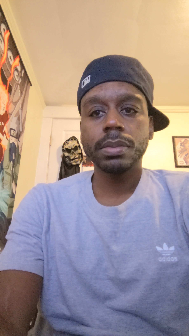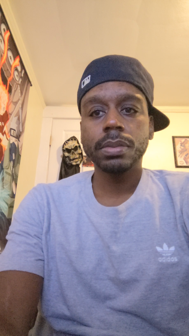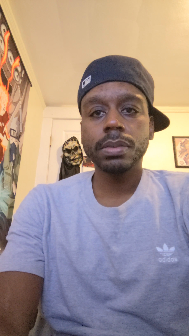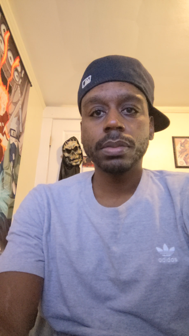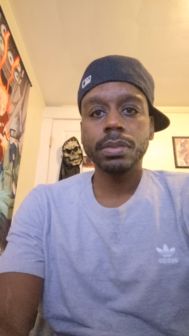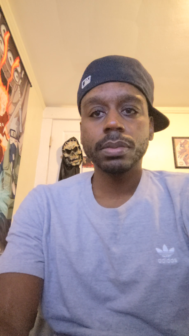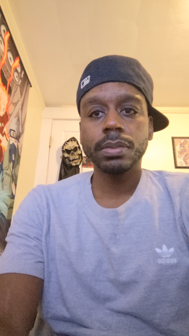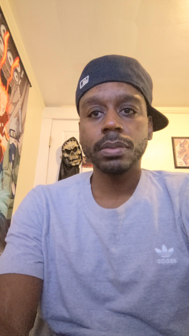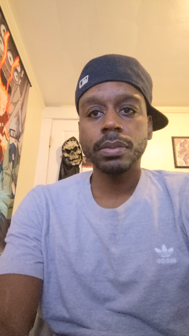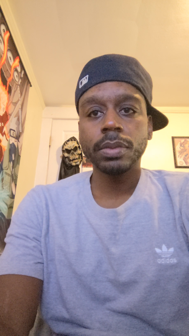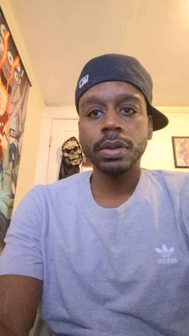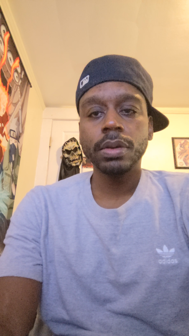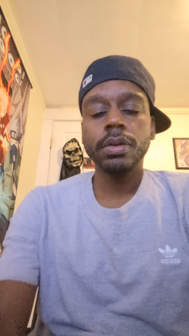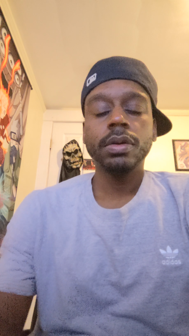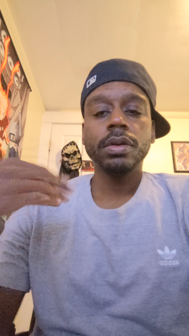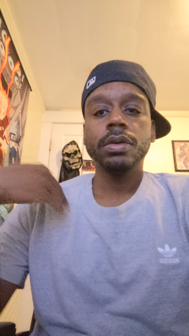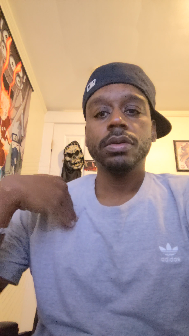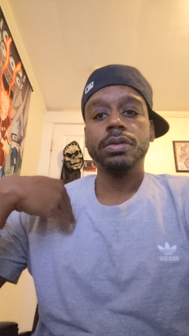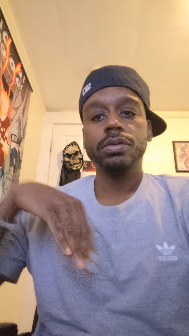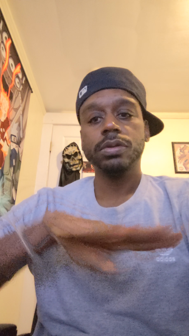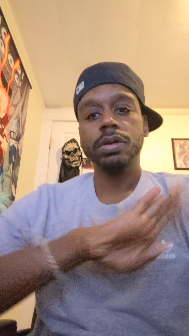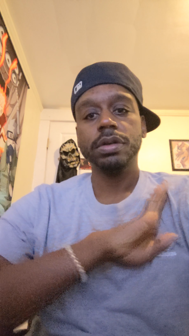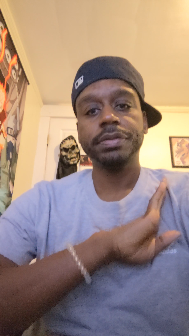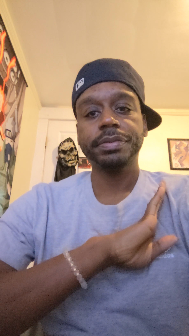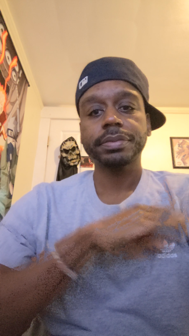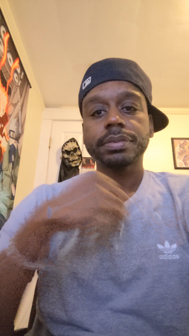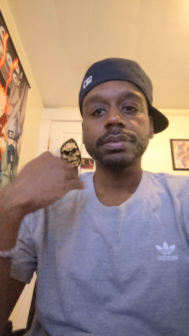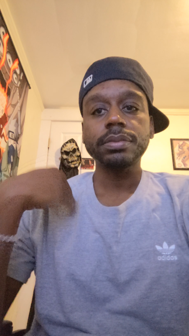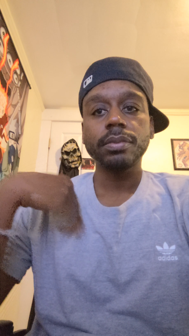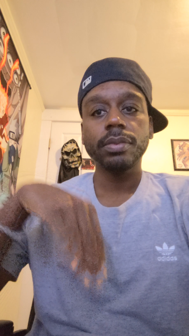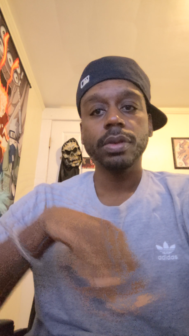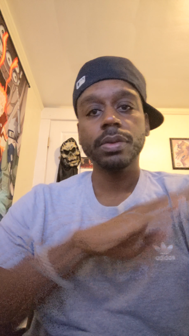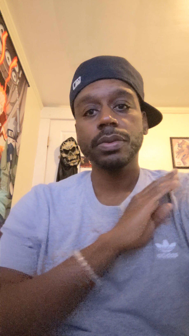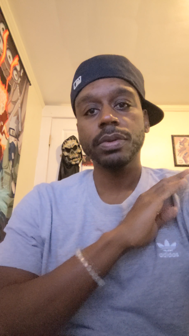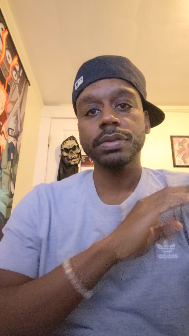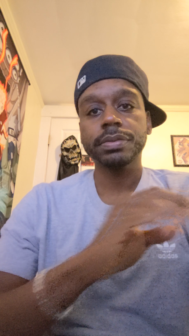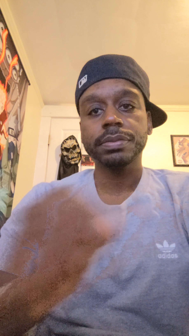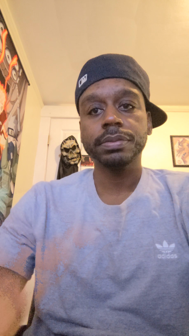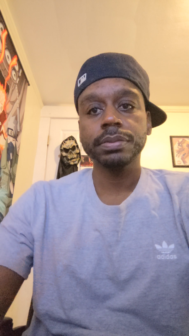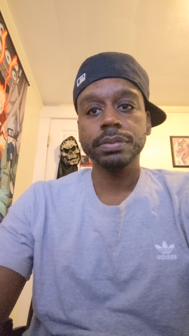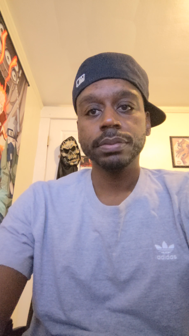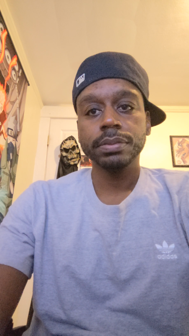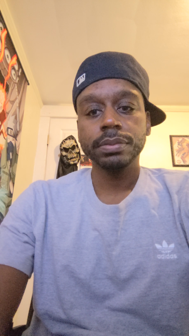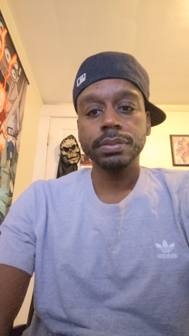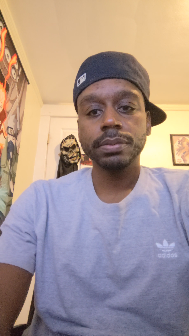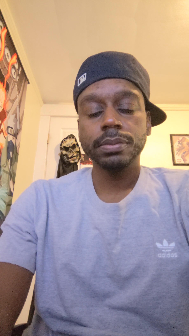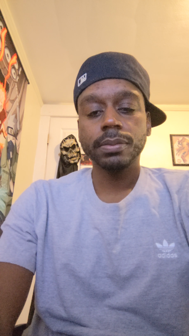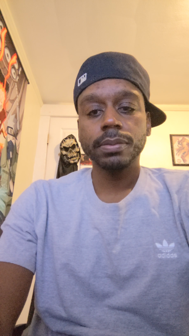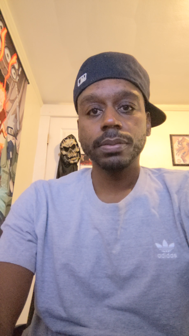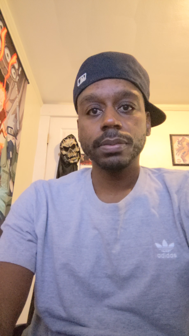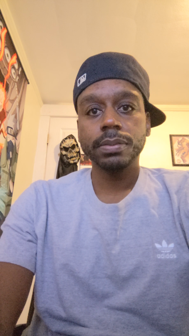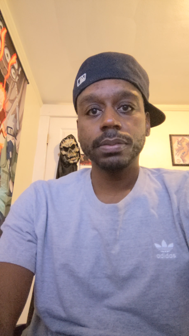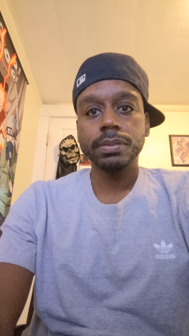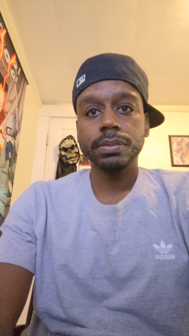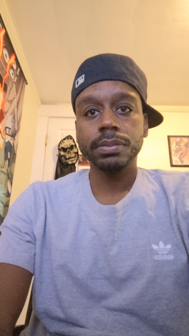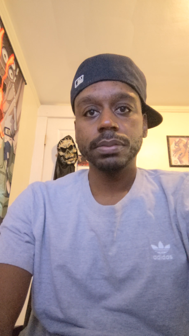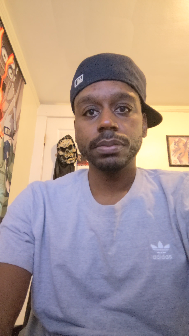scarf